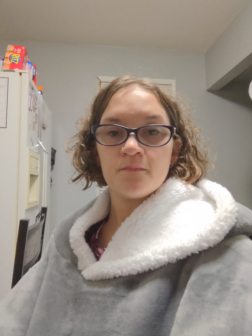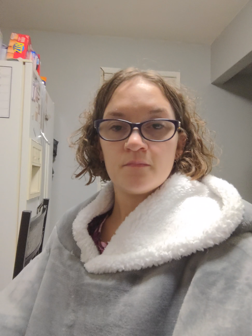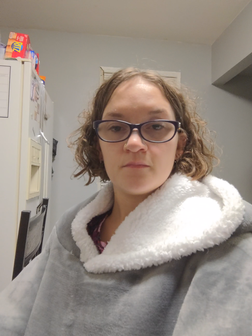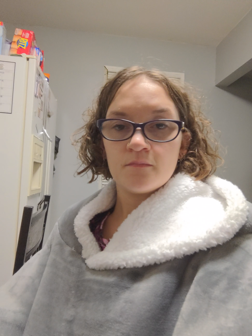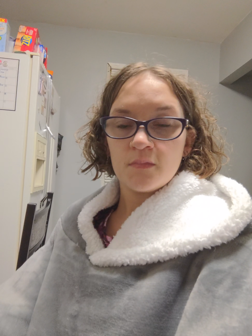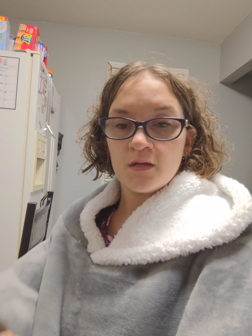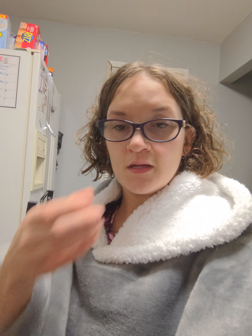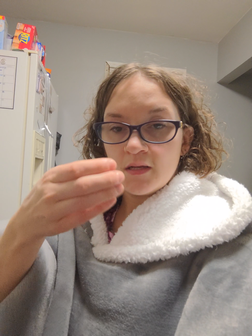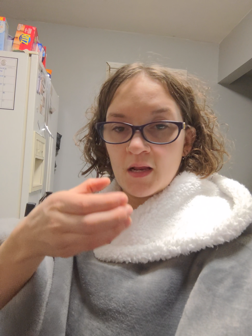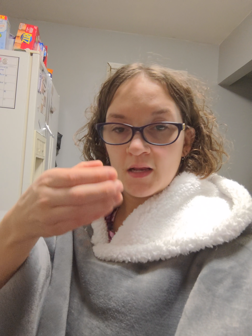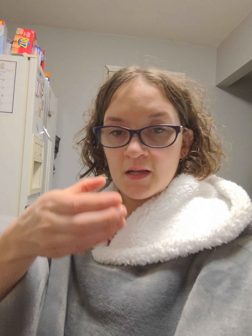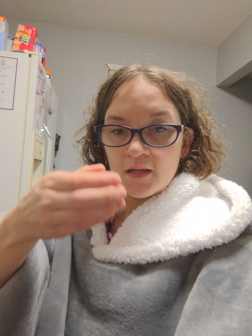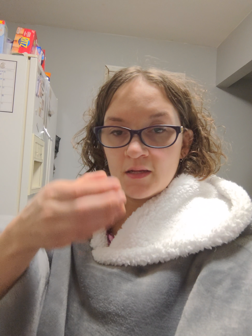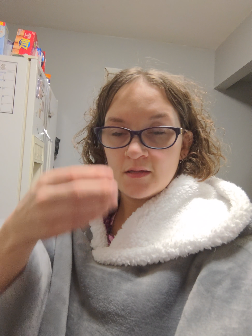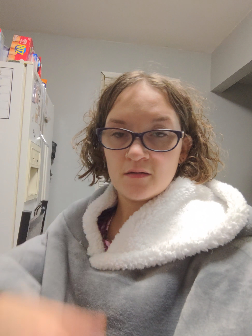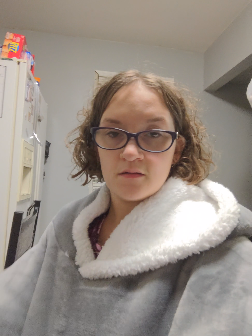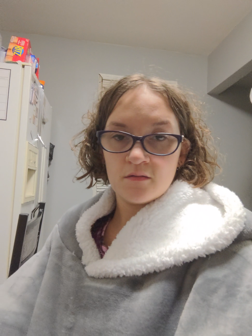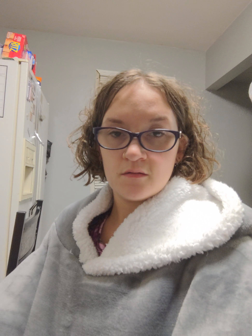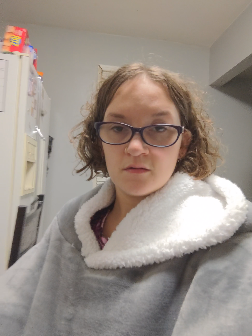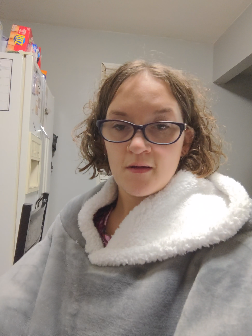can